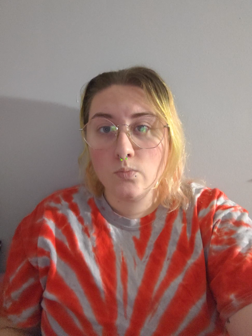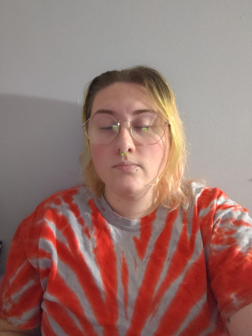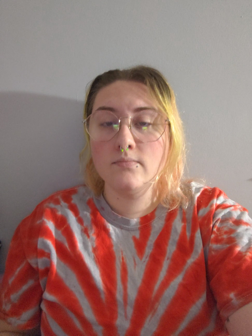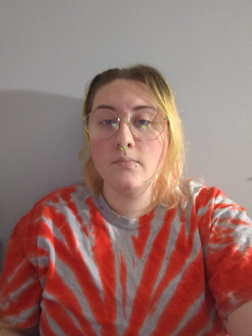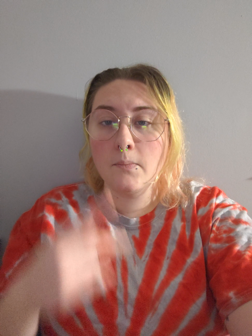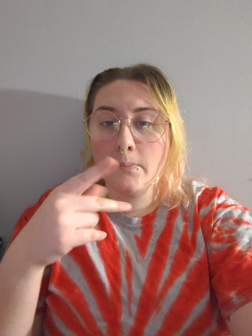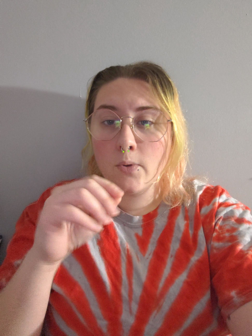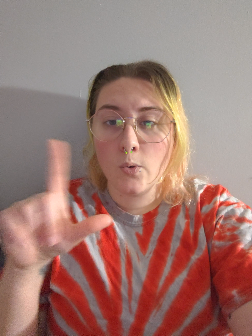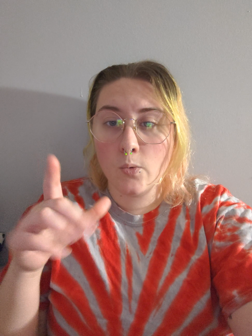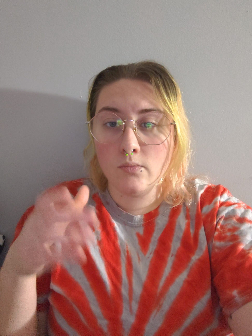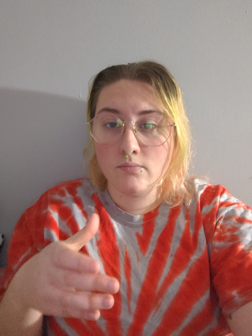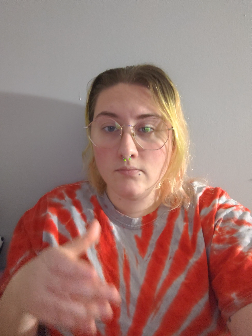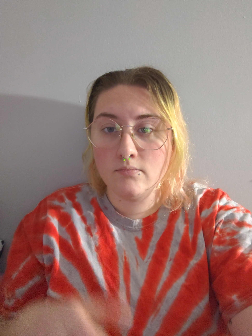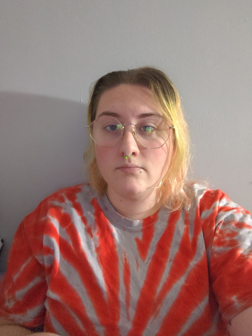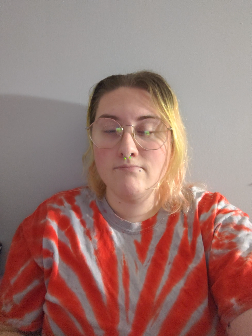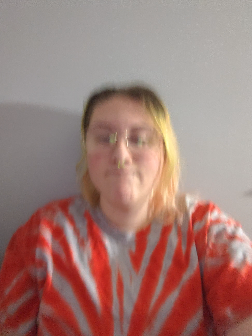pool